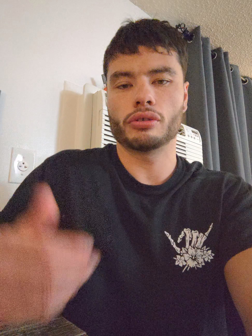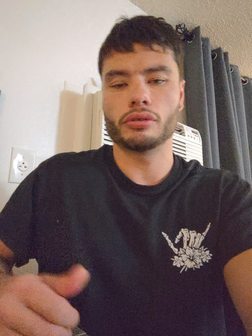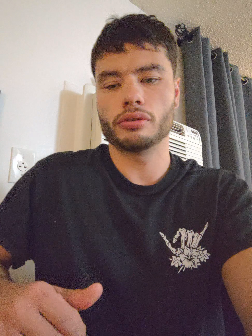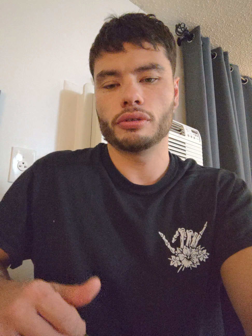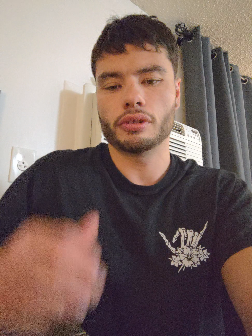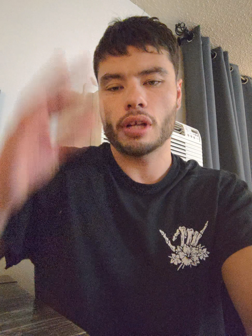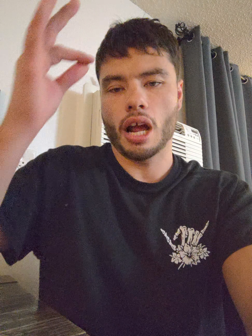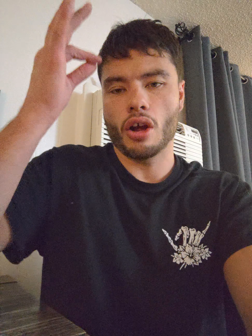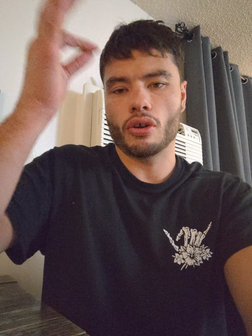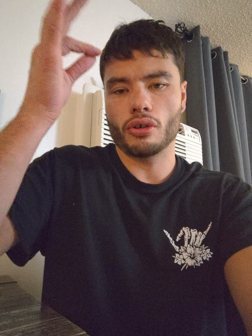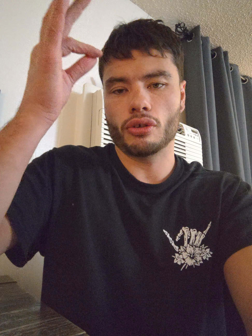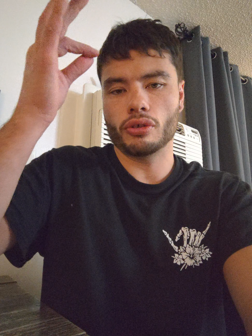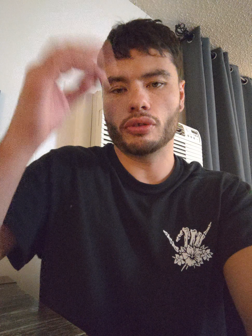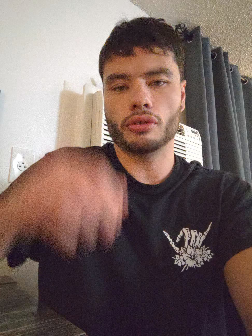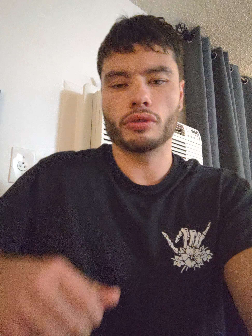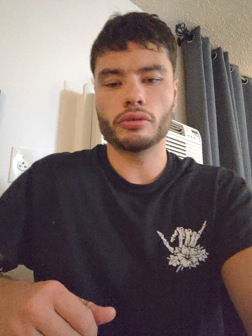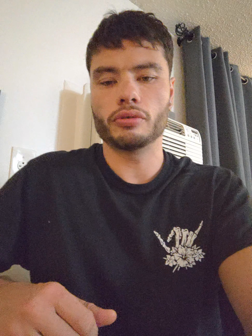hair